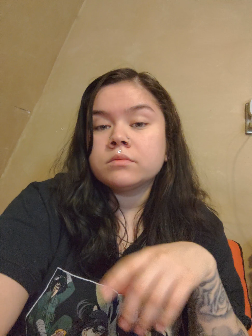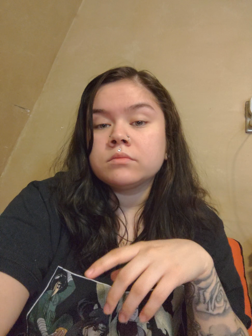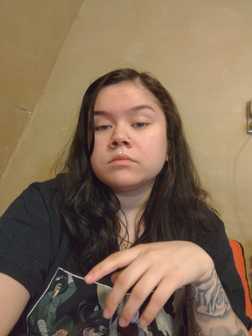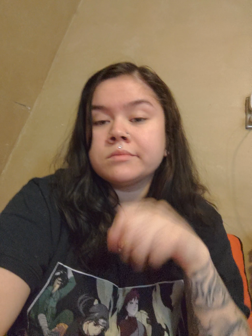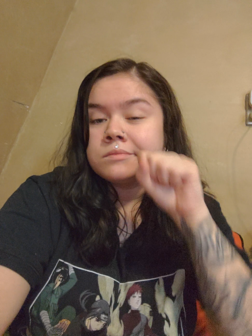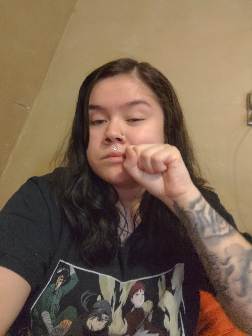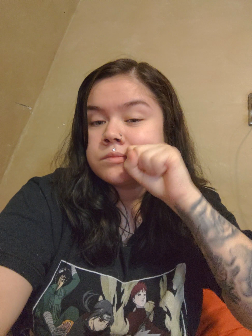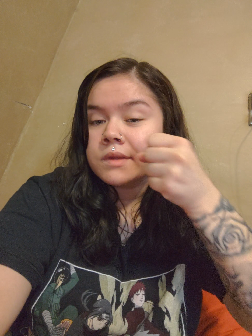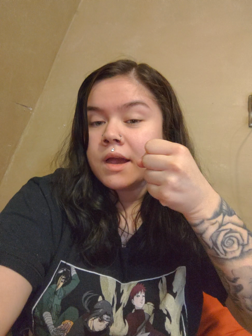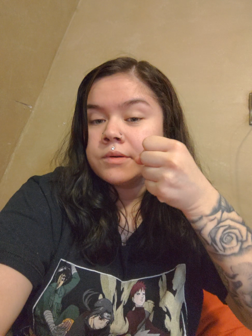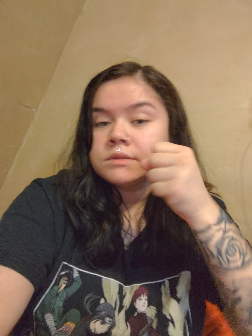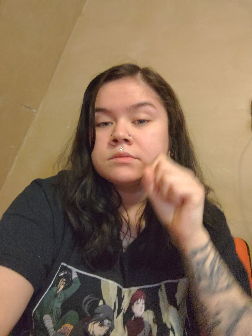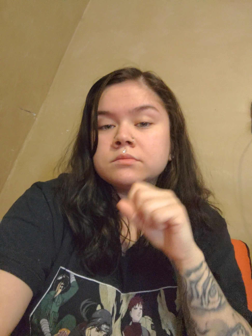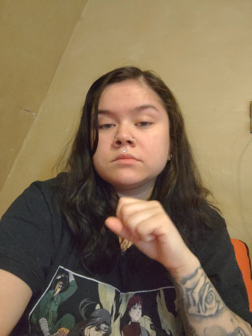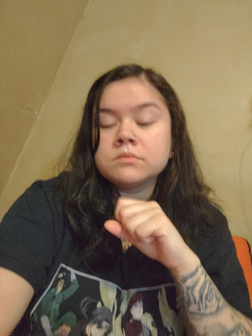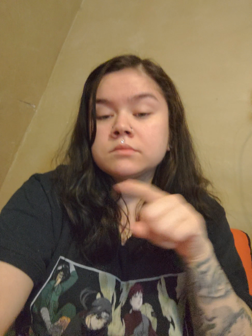carrot